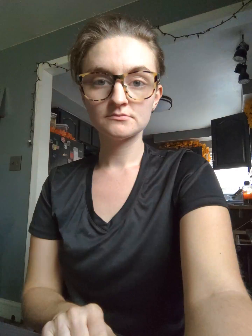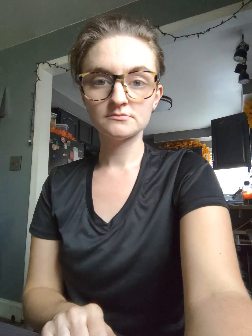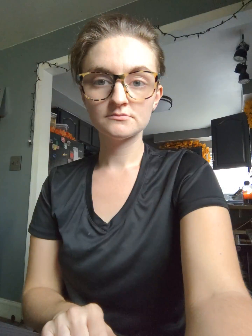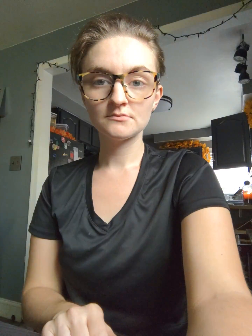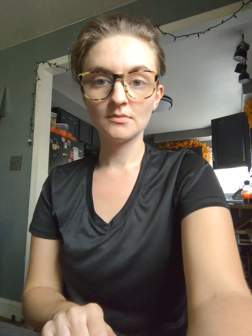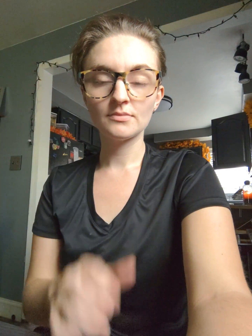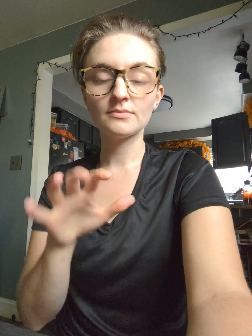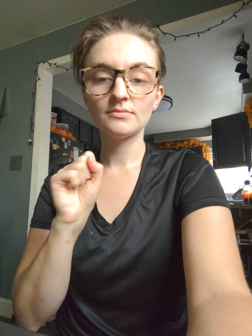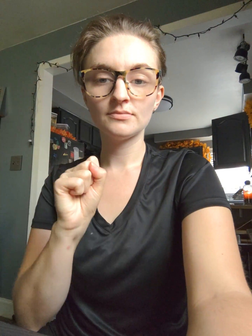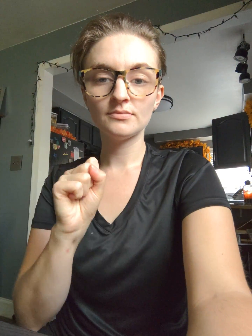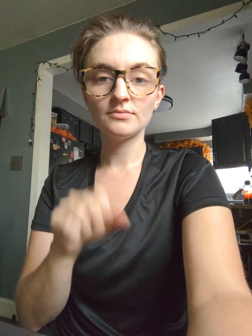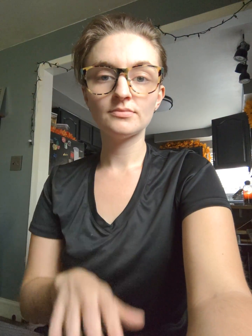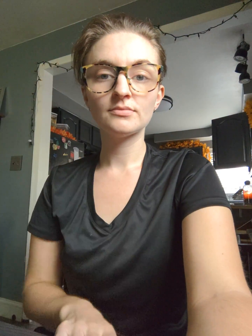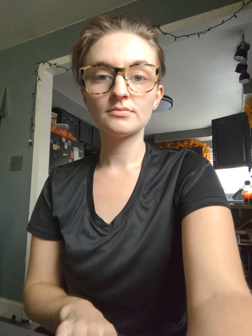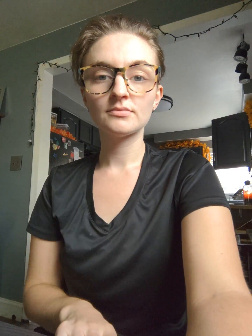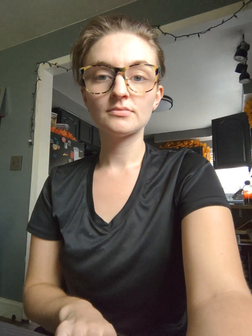catch